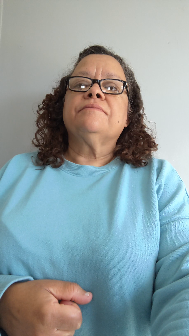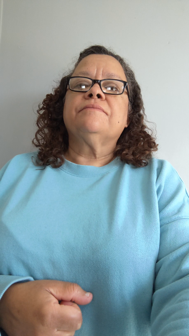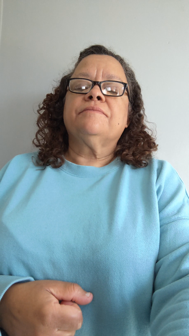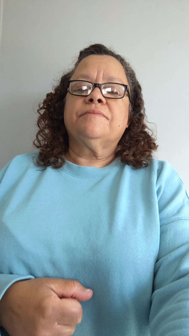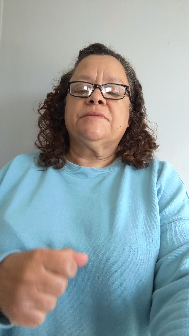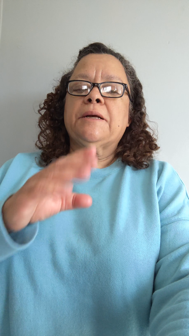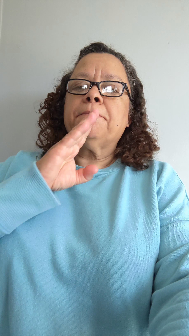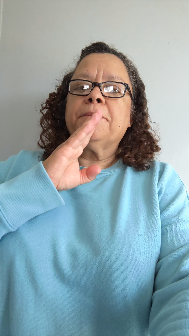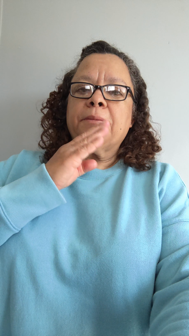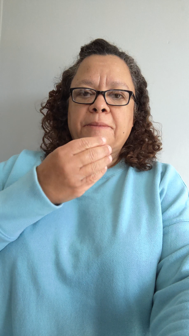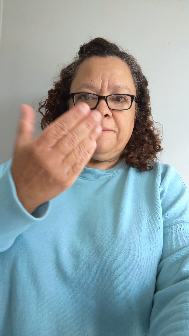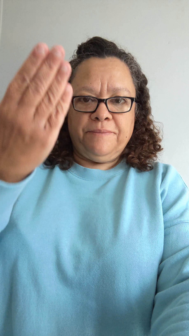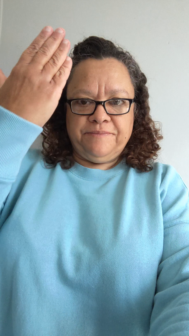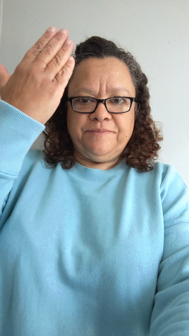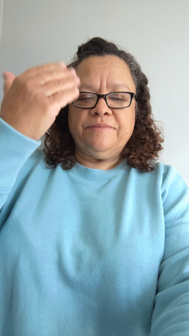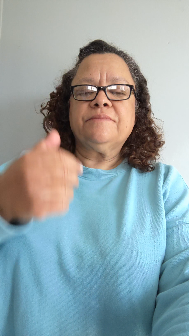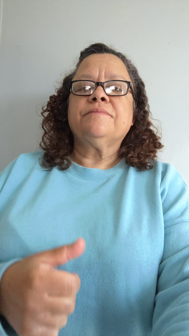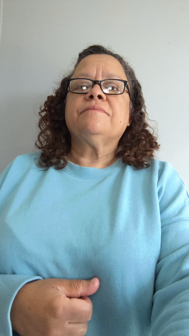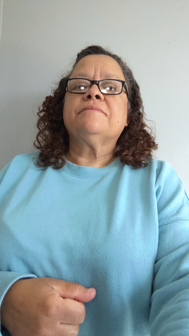breakfast